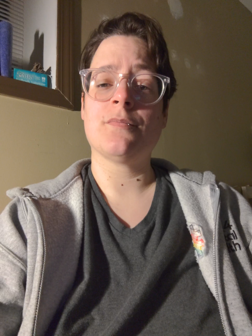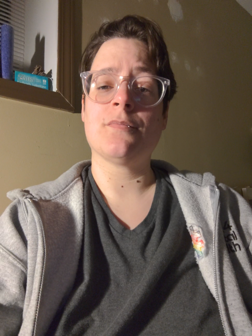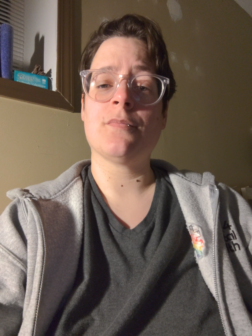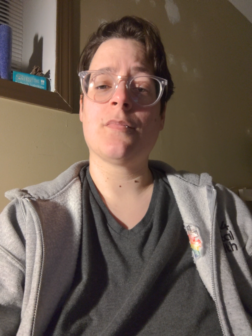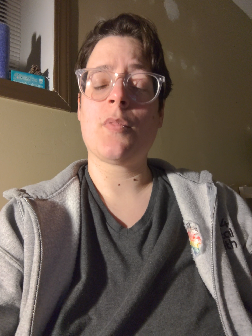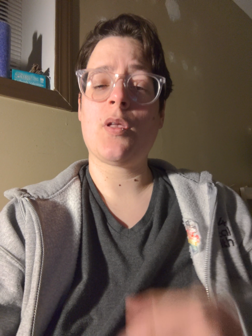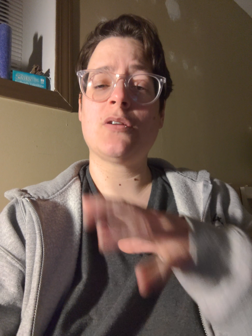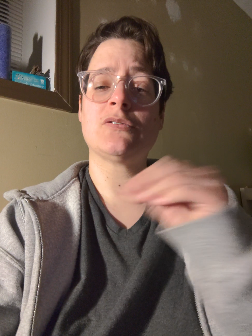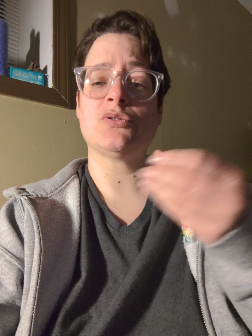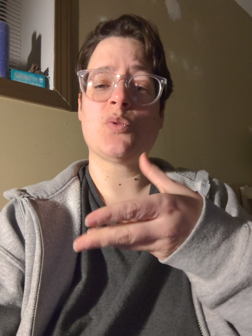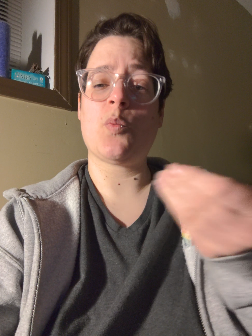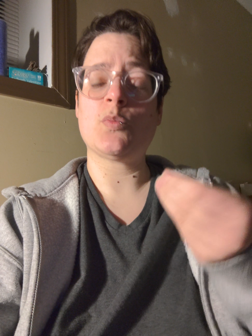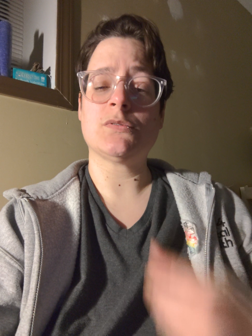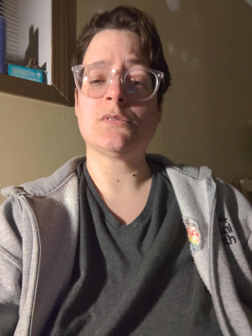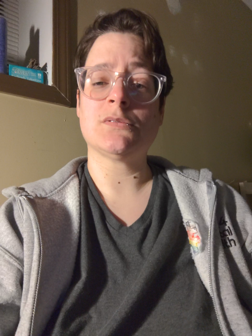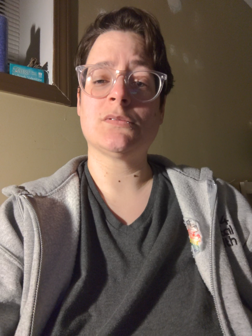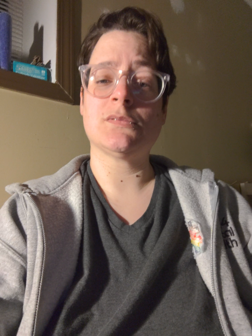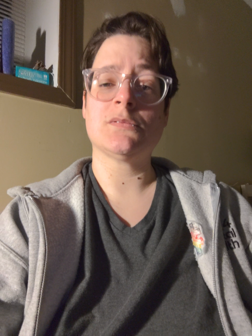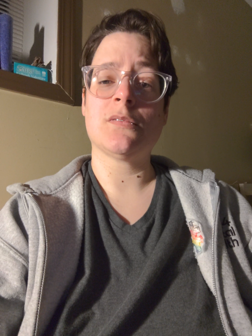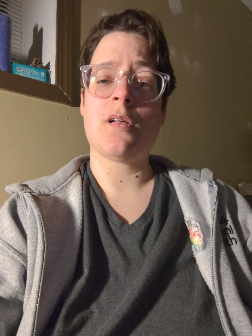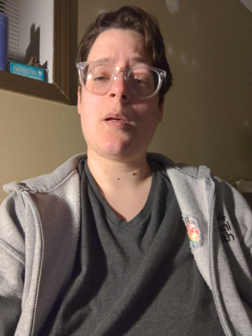story